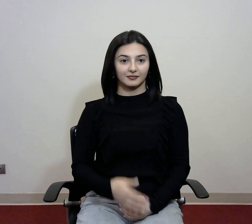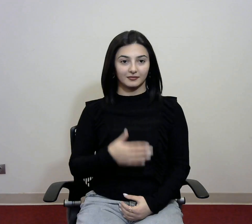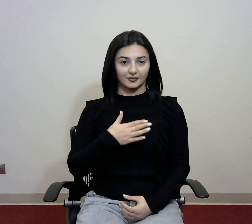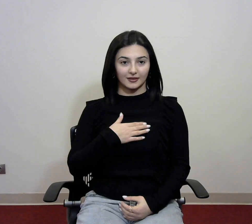mən